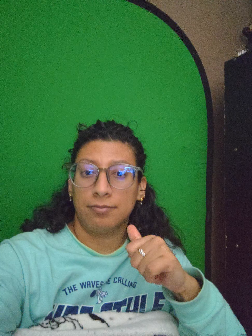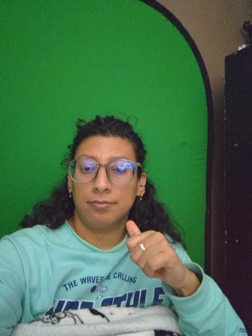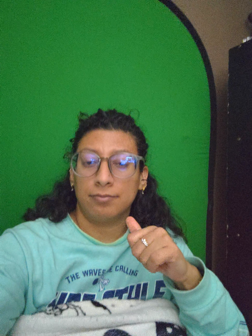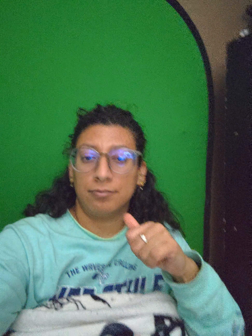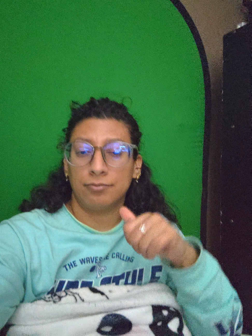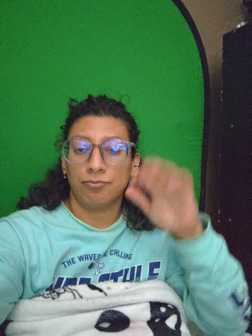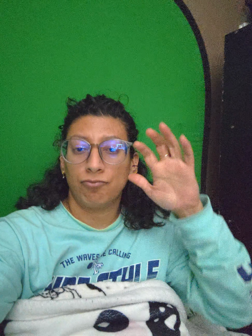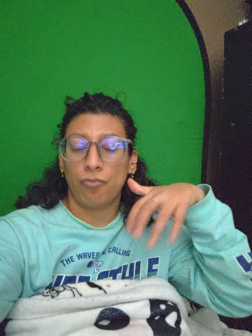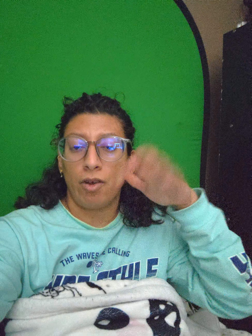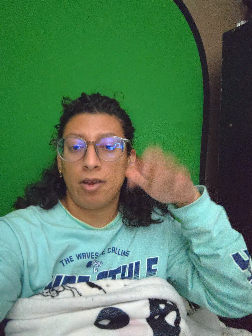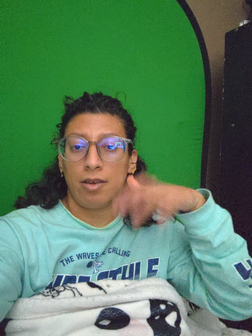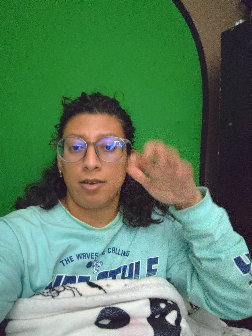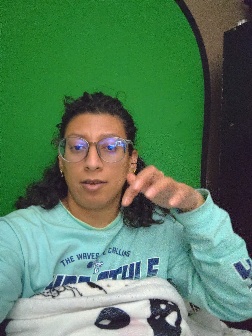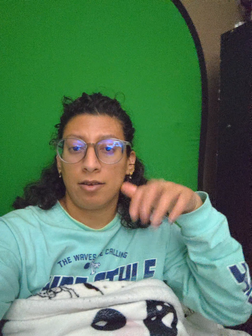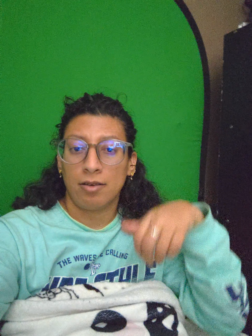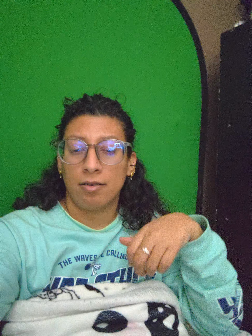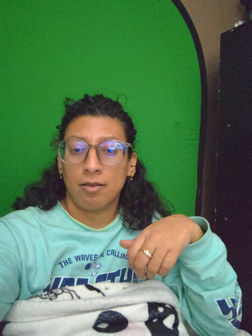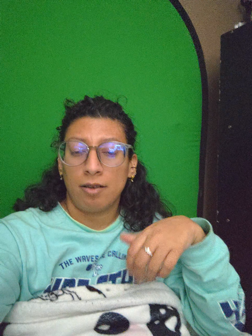rain